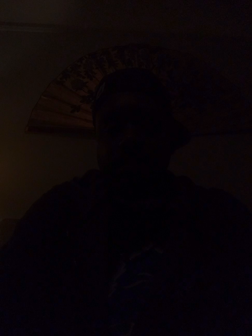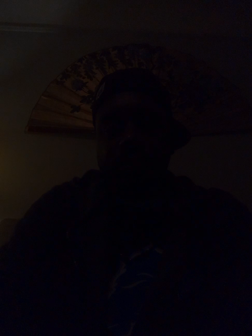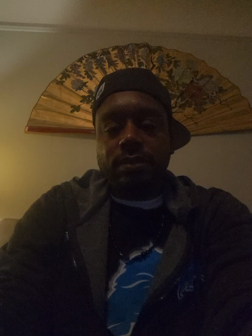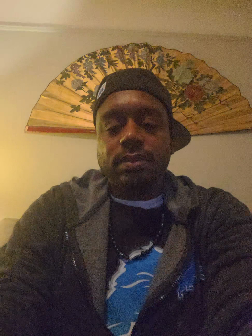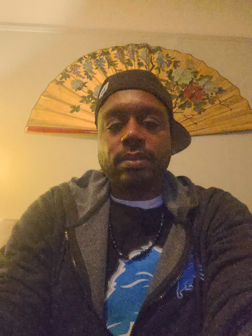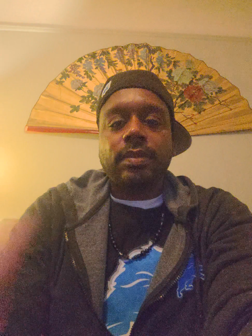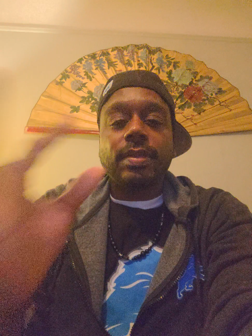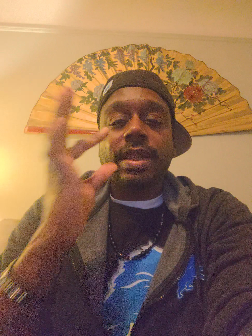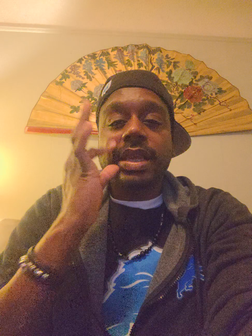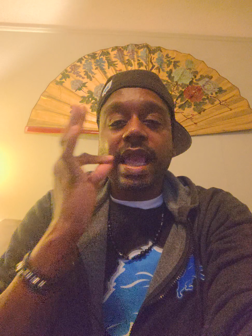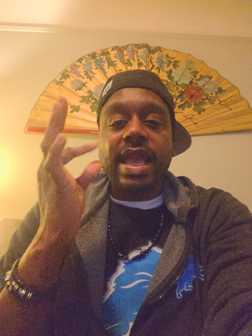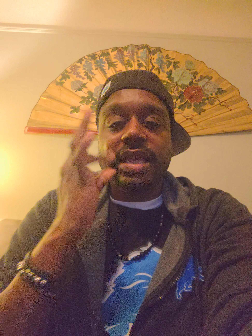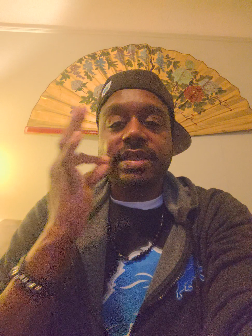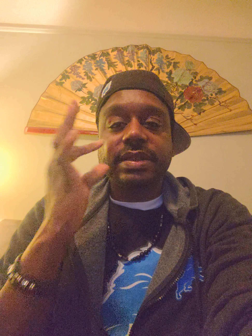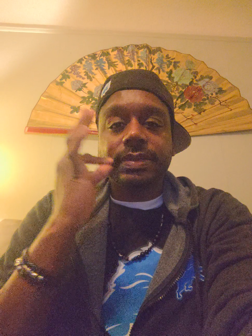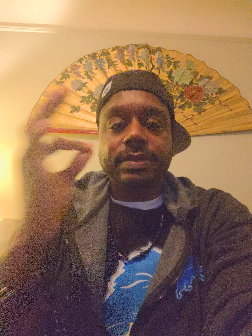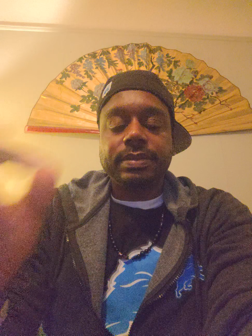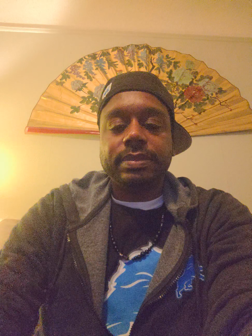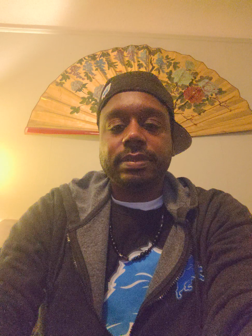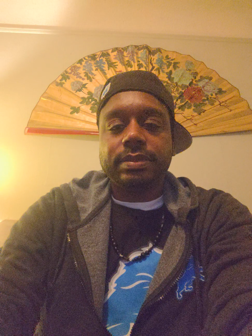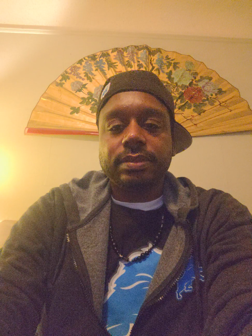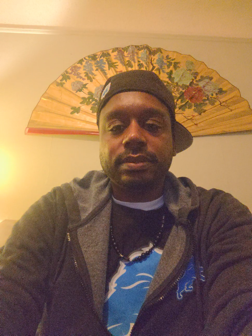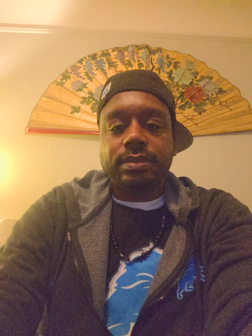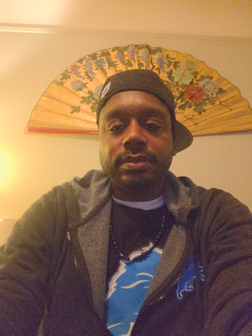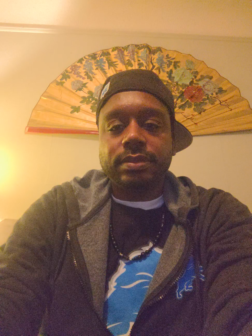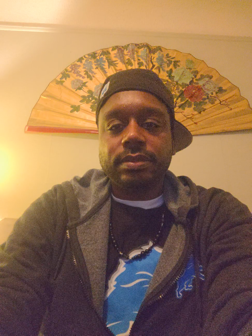cat